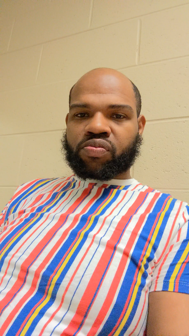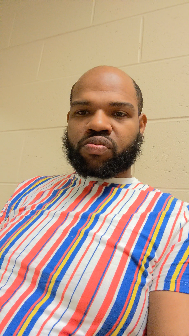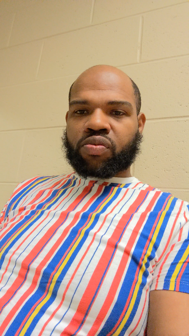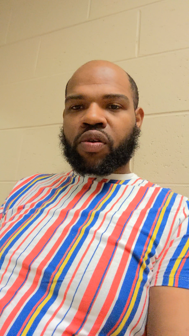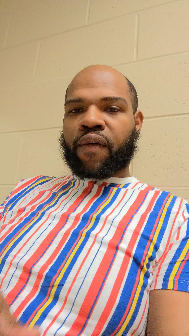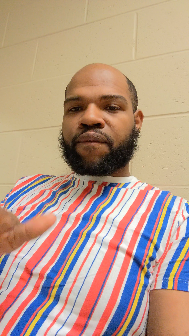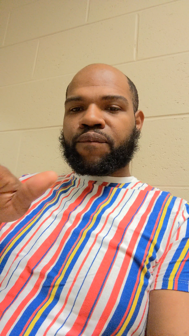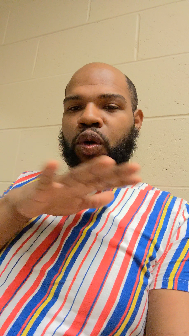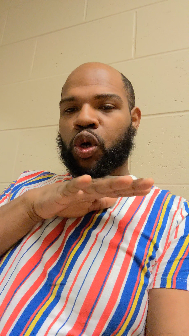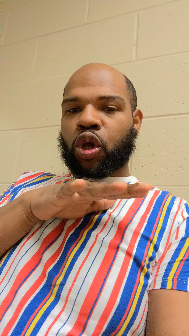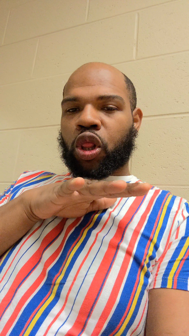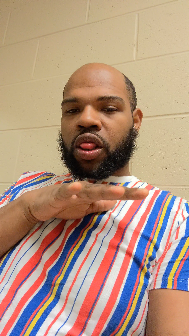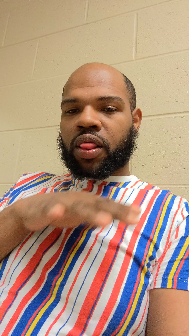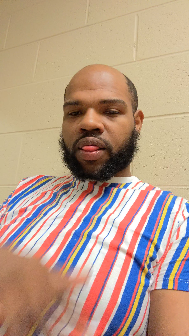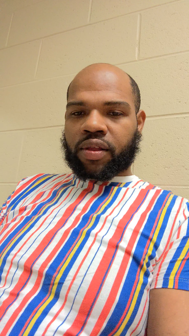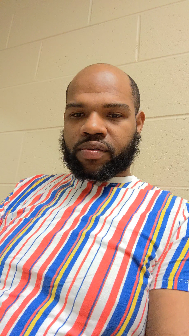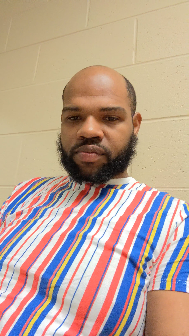full